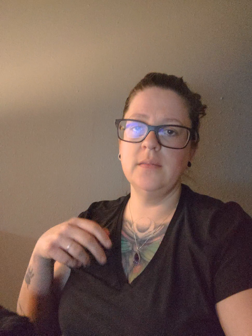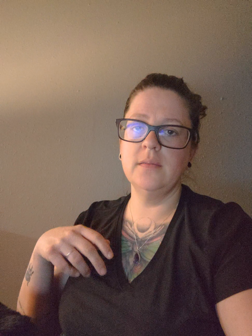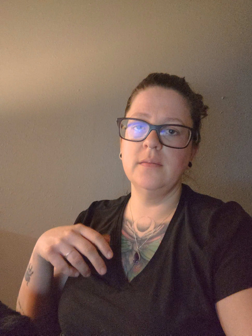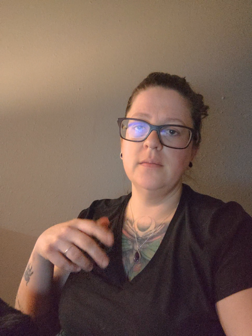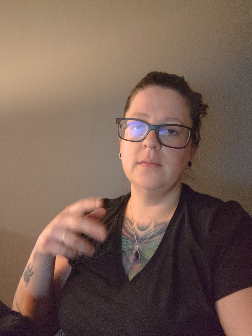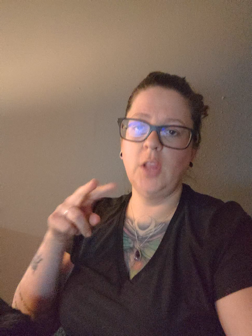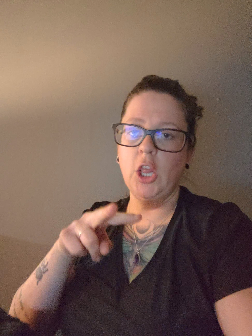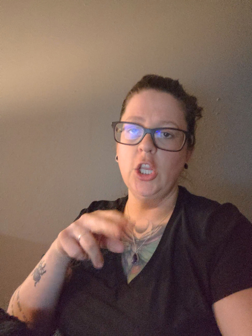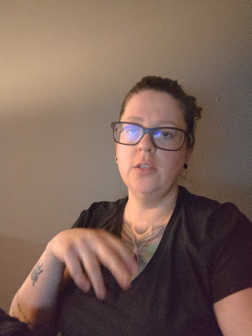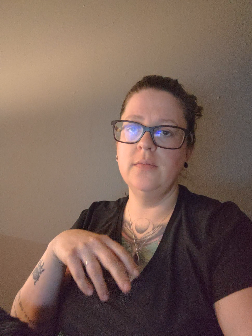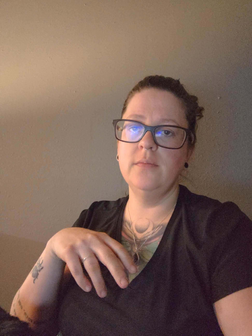look